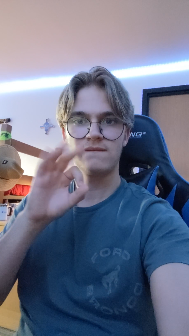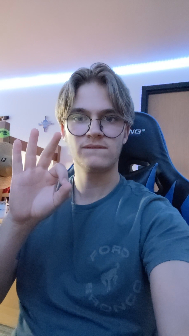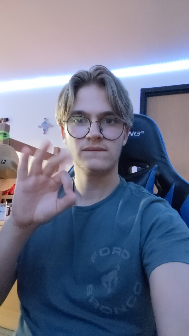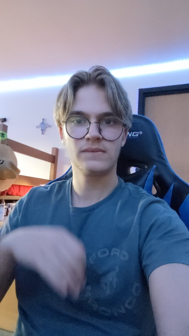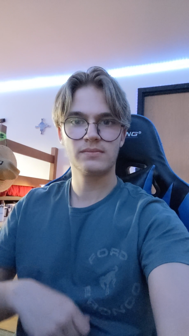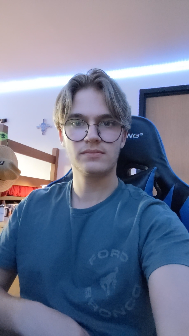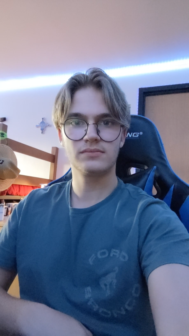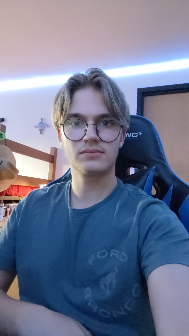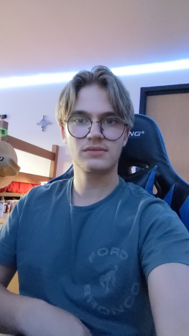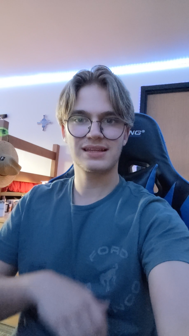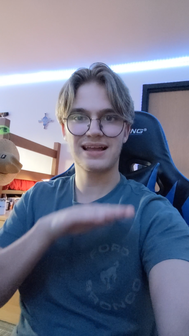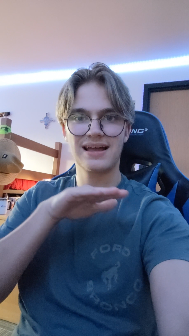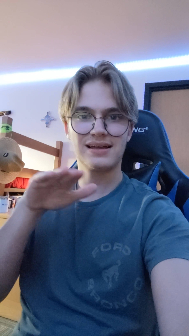nice